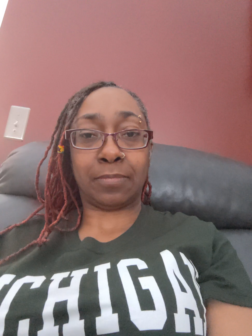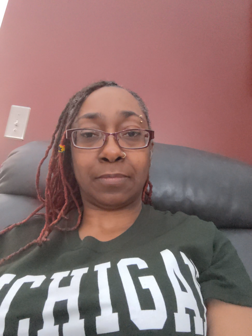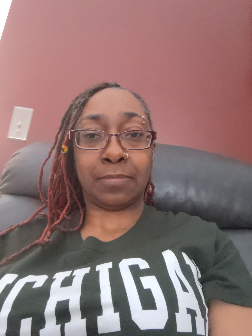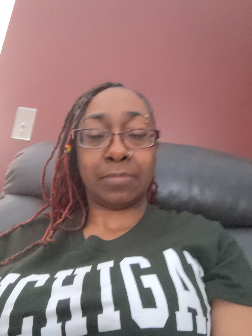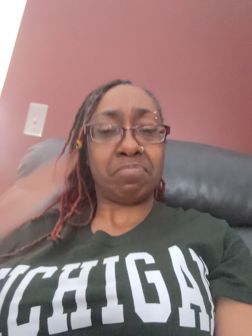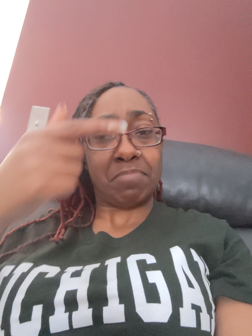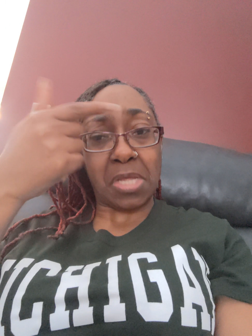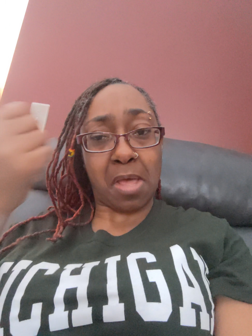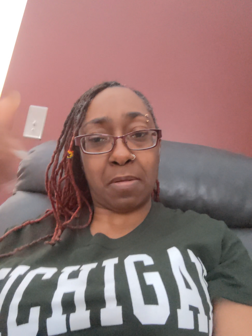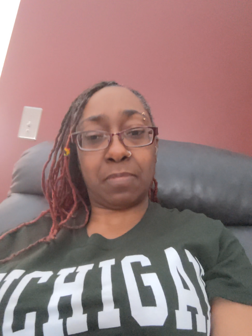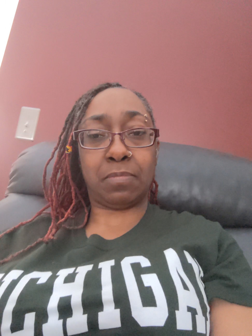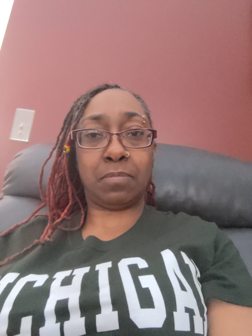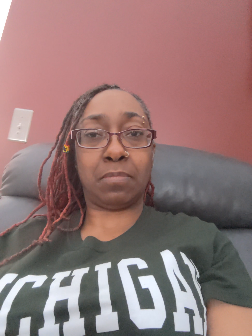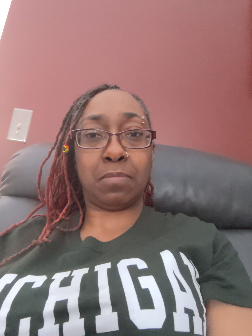because